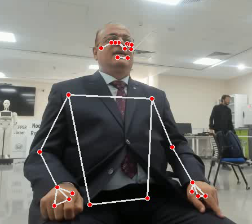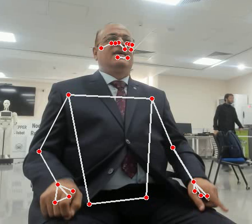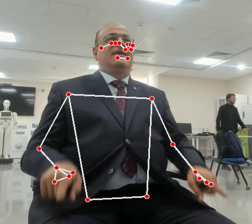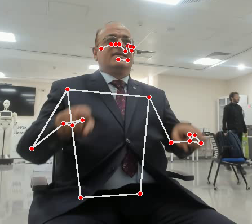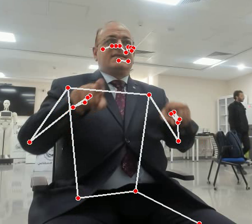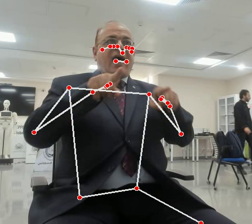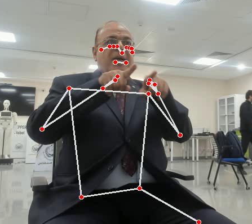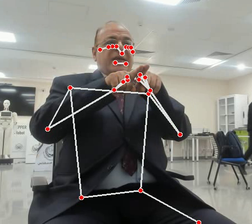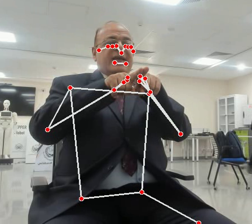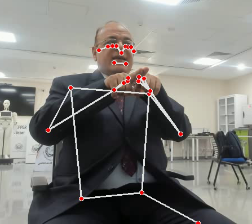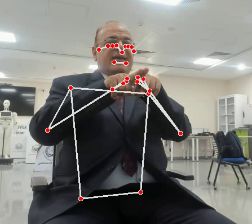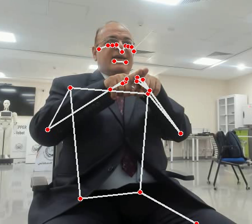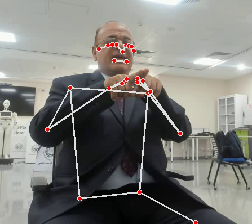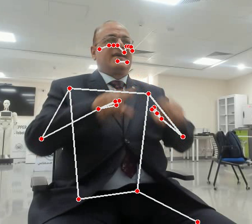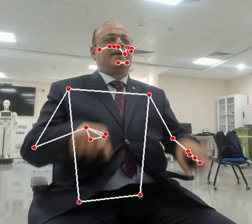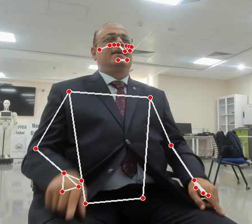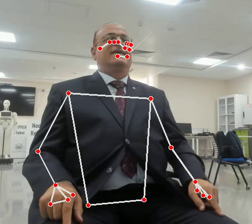sahby